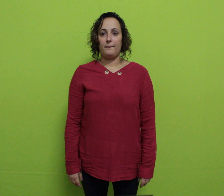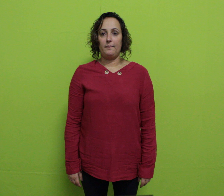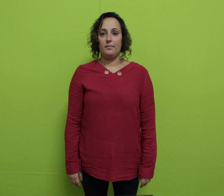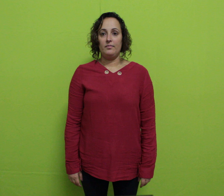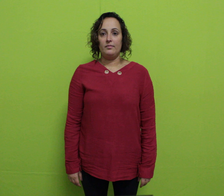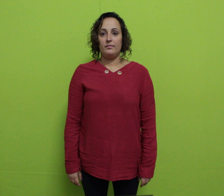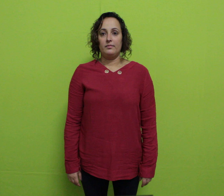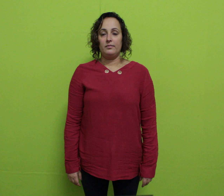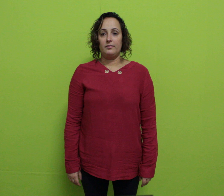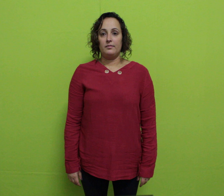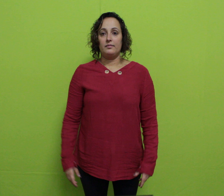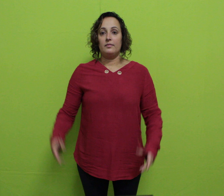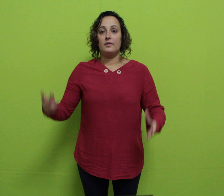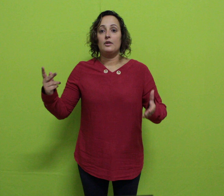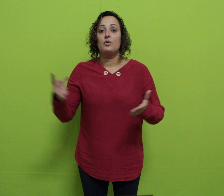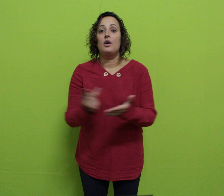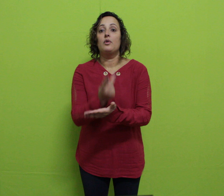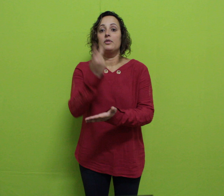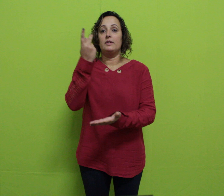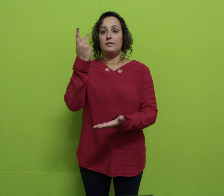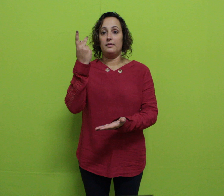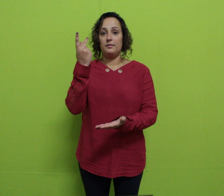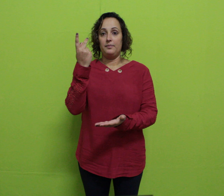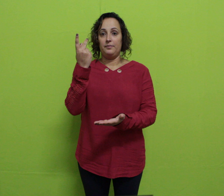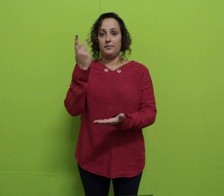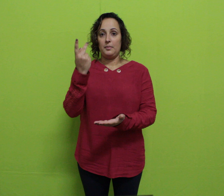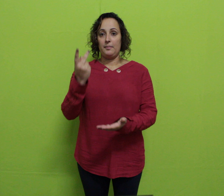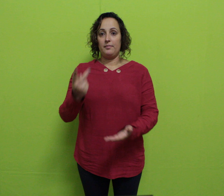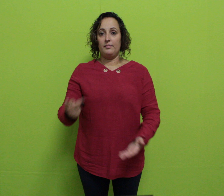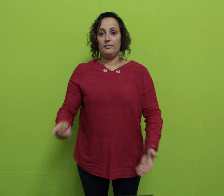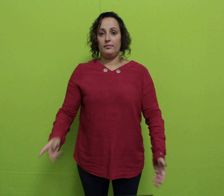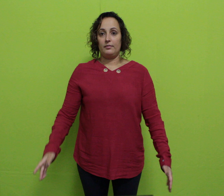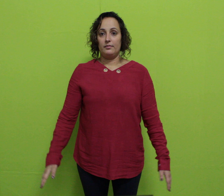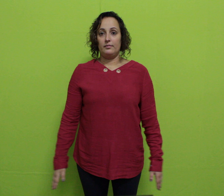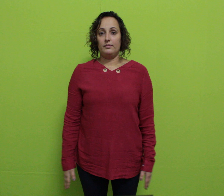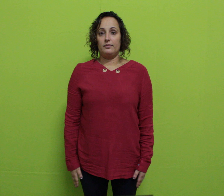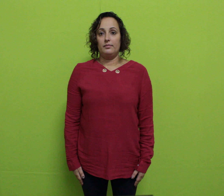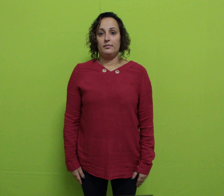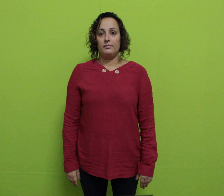acontecer